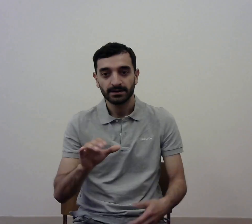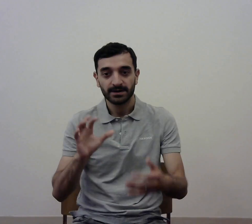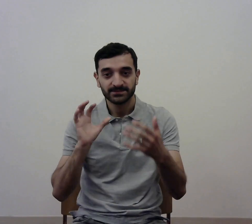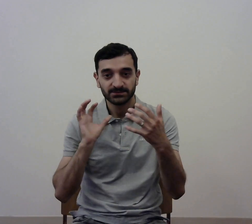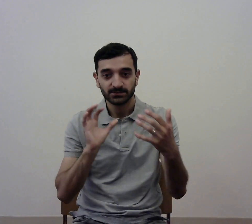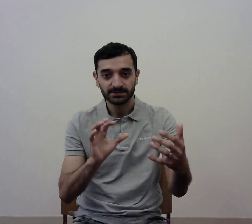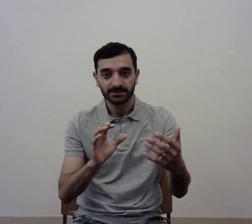avtobus